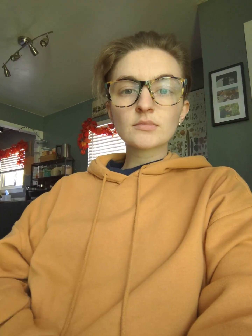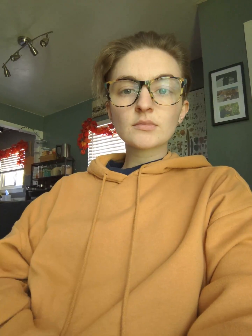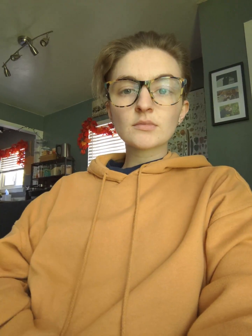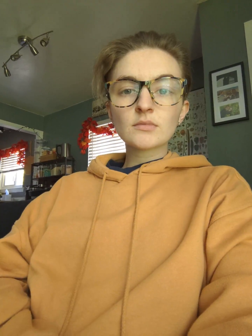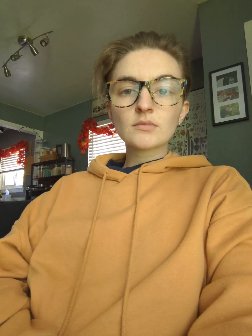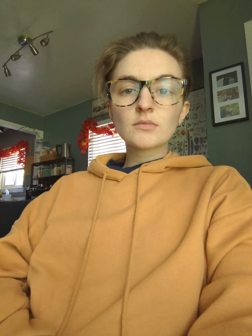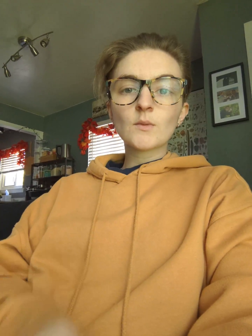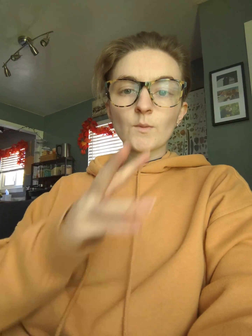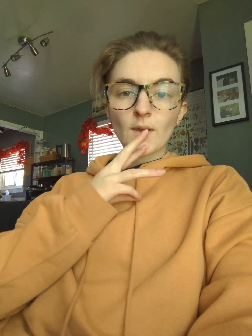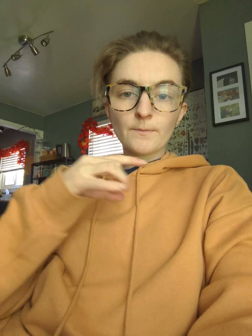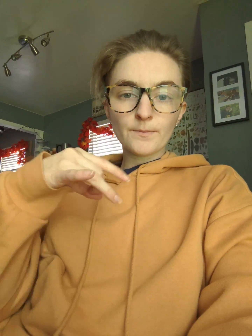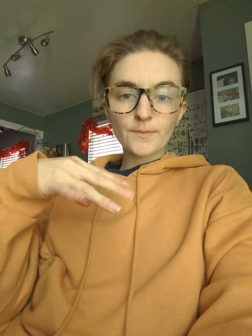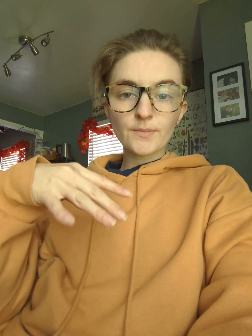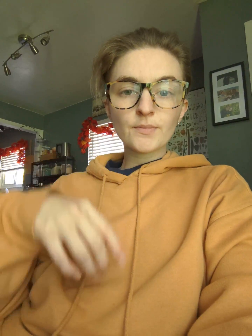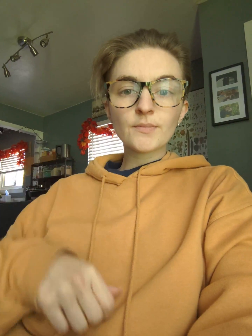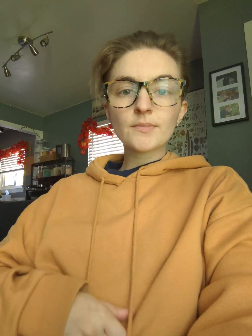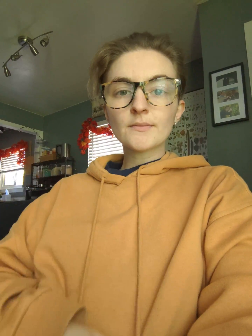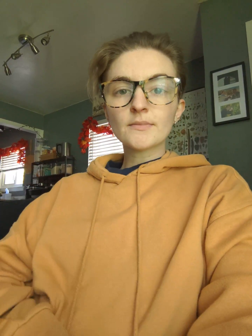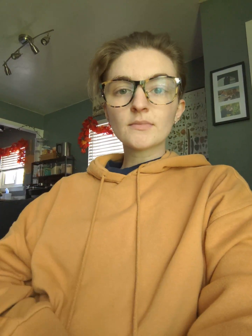melon